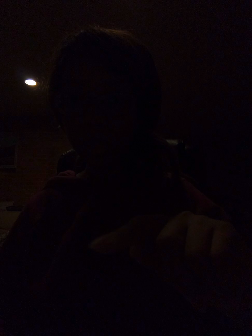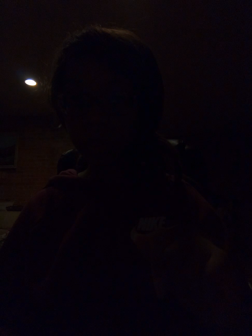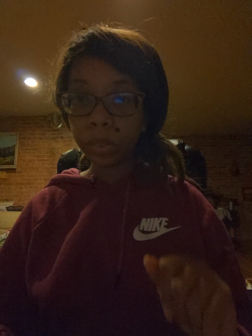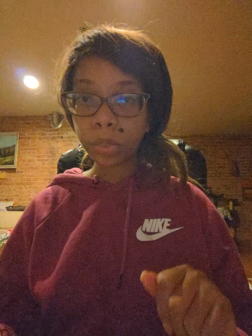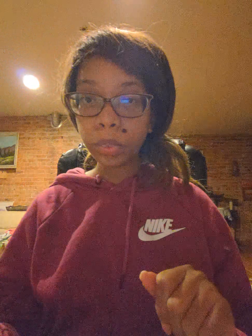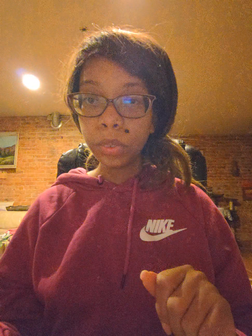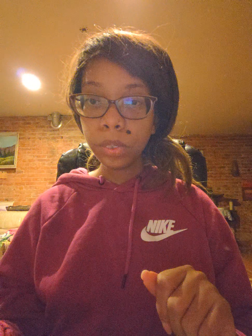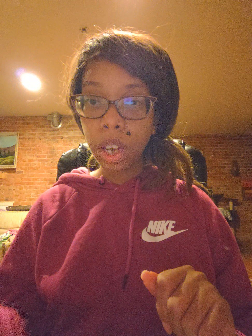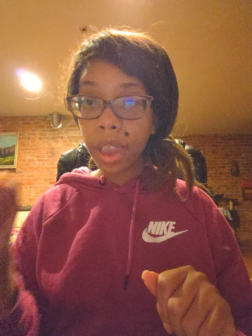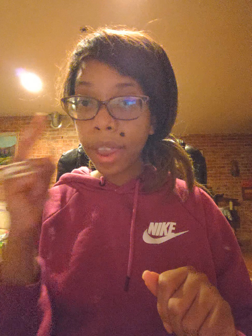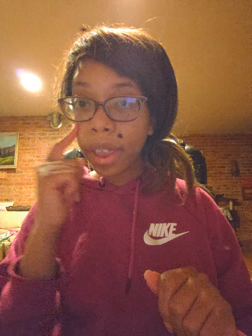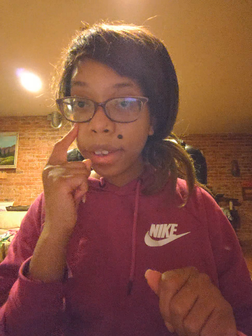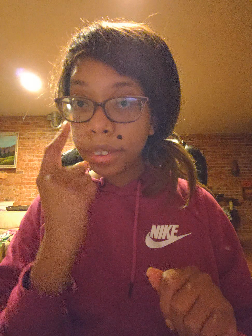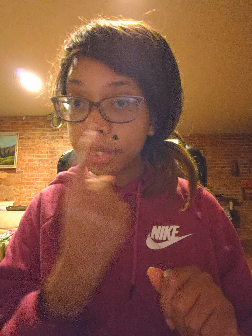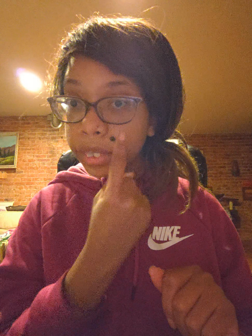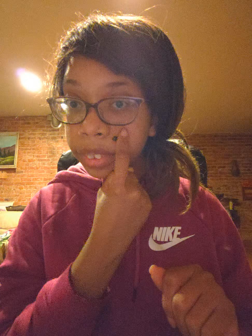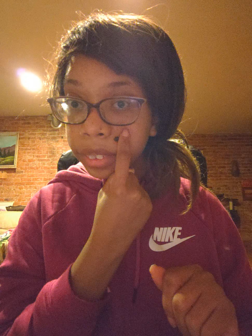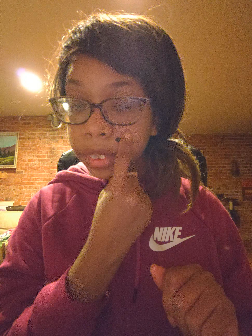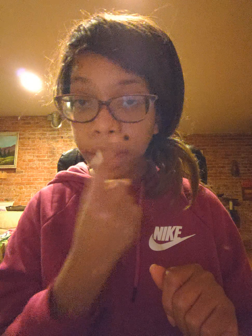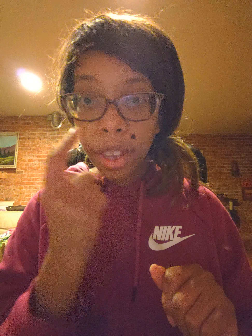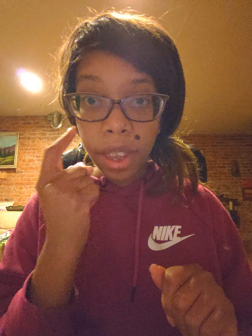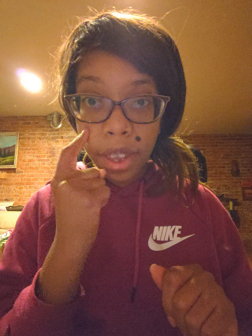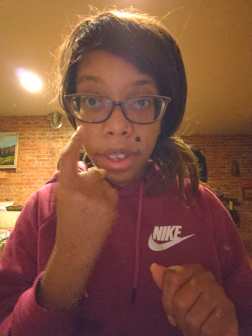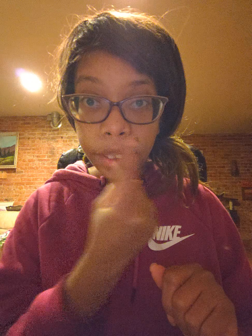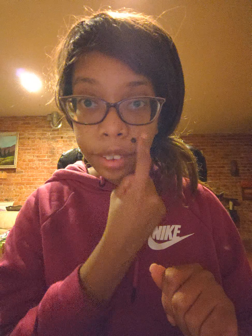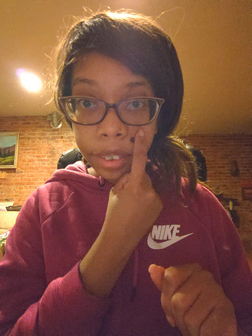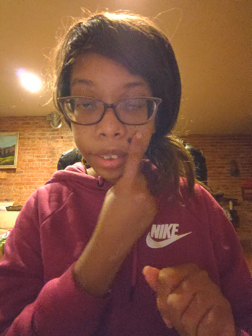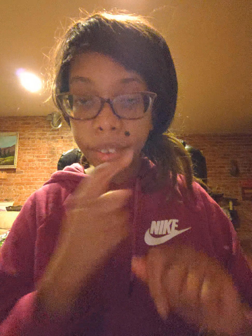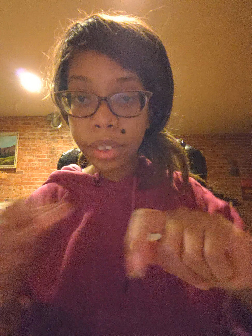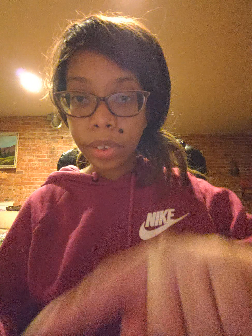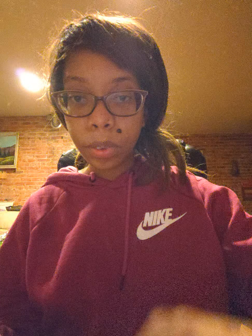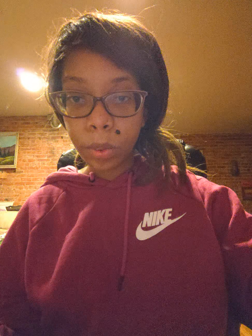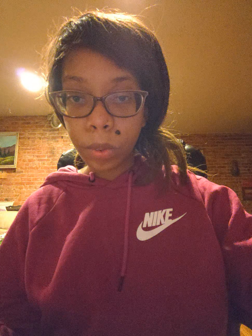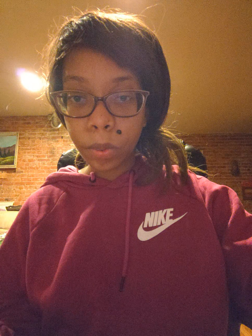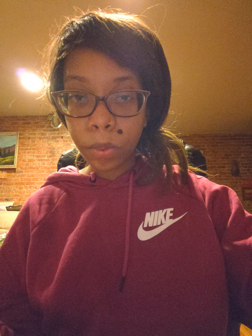eye